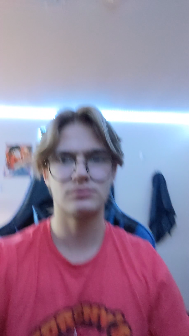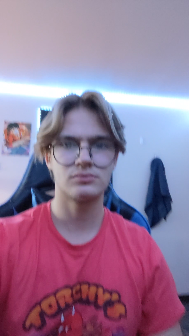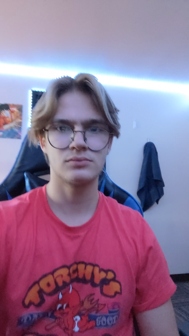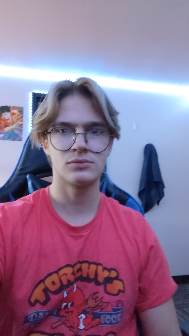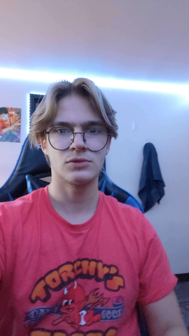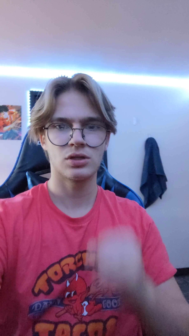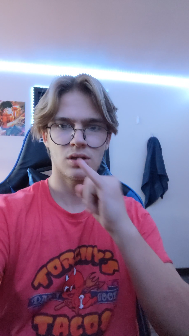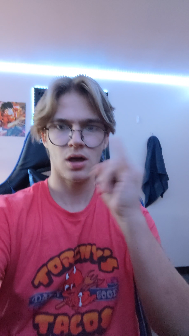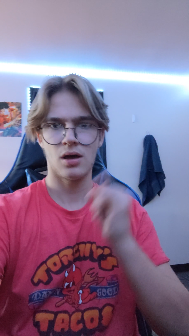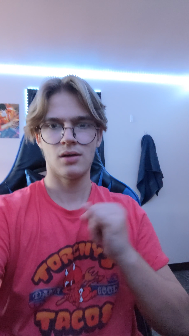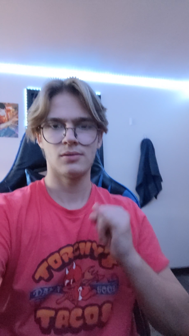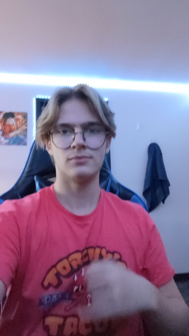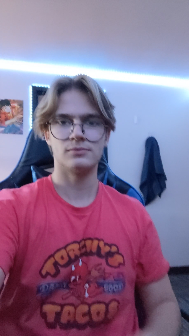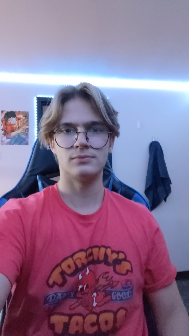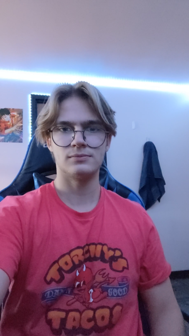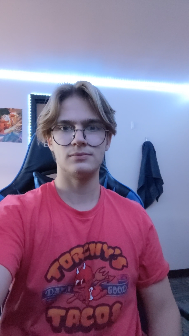draw